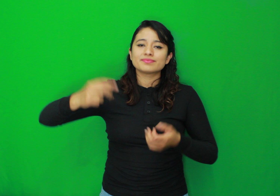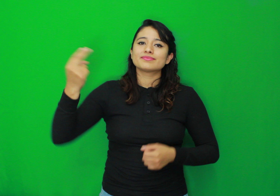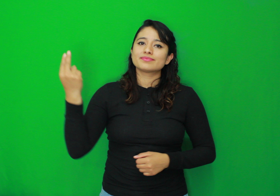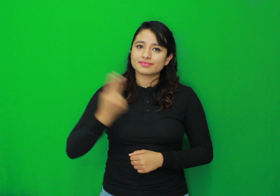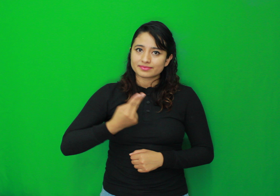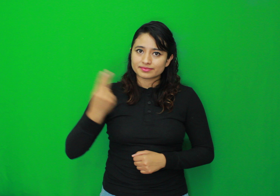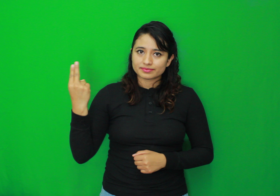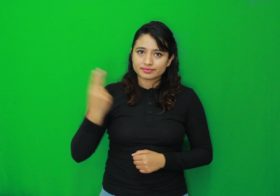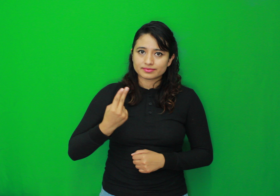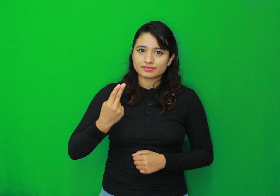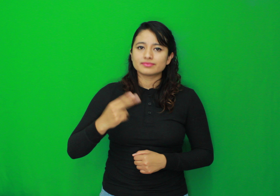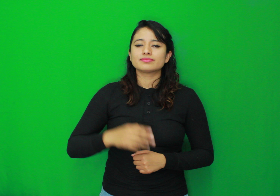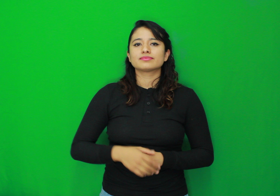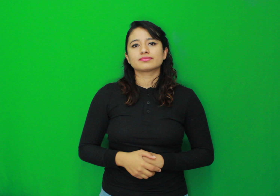necesitar